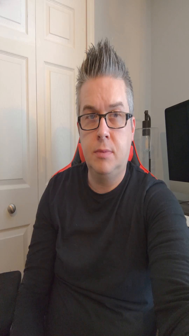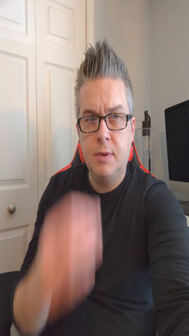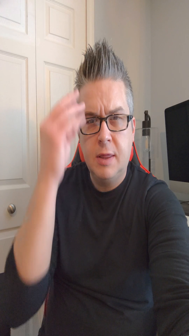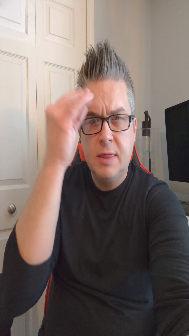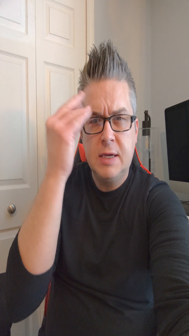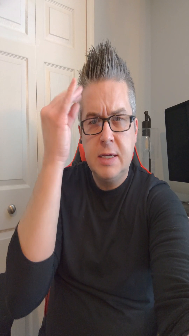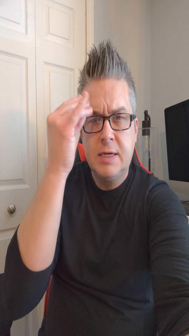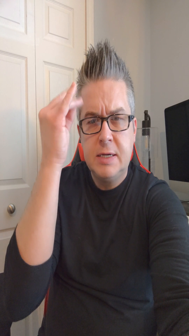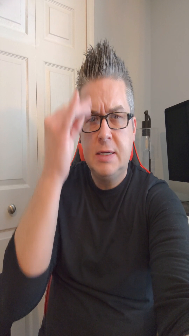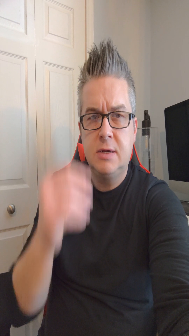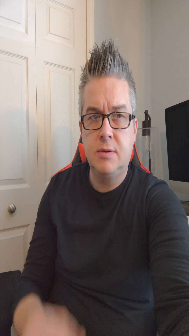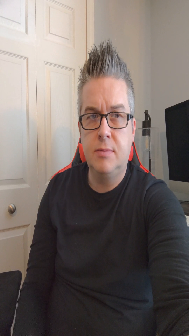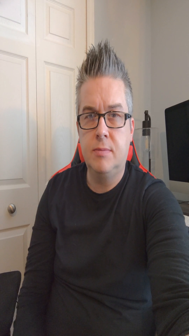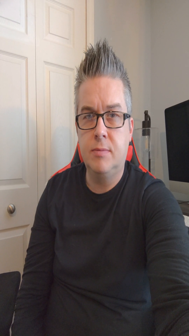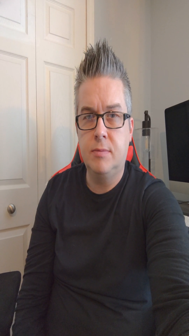think